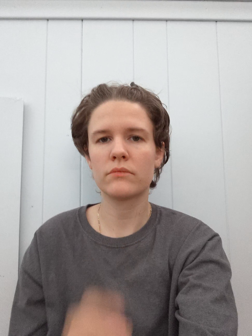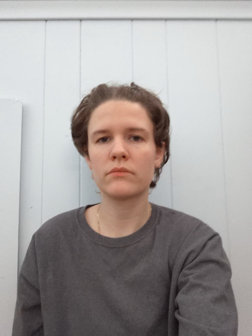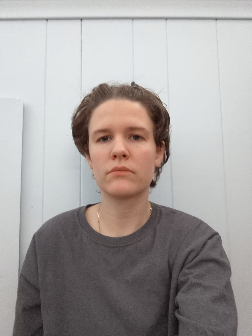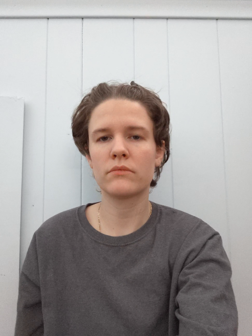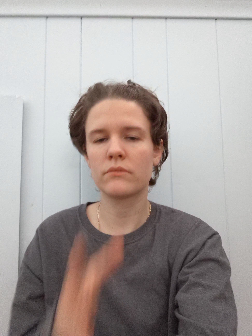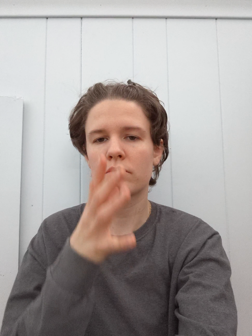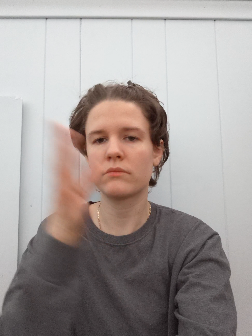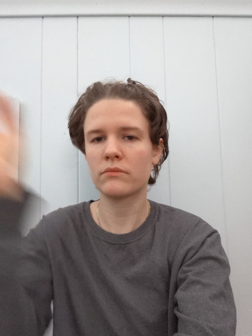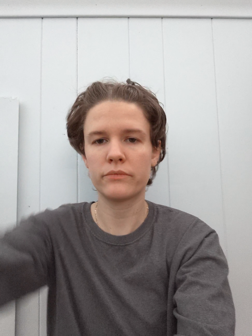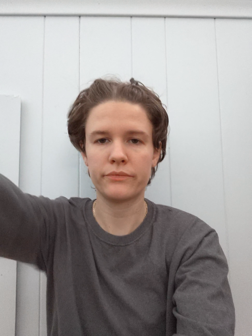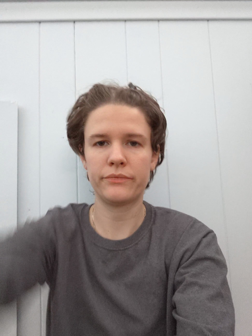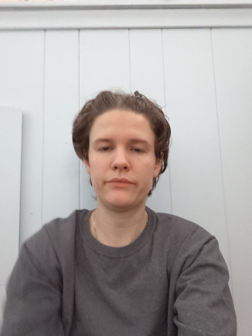grandpa